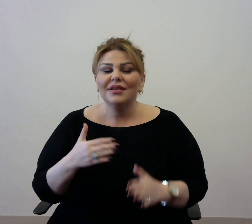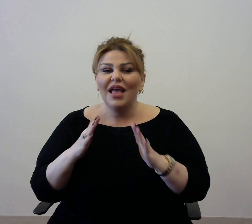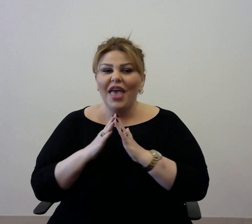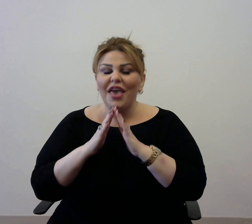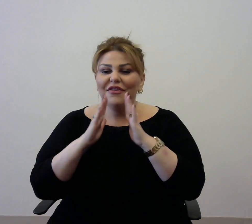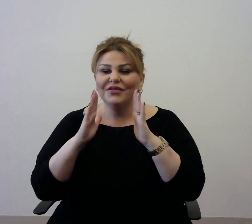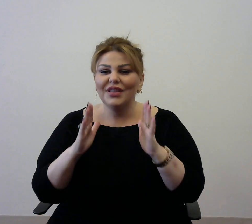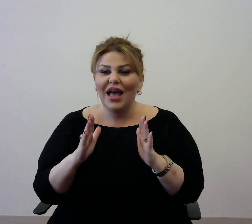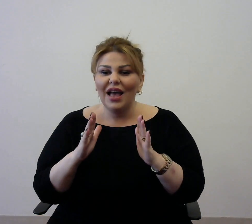ev